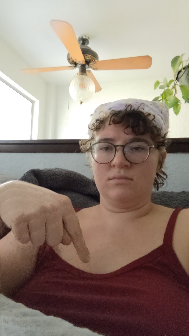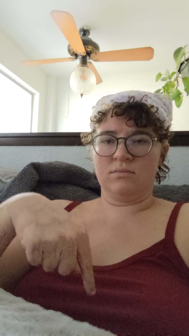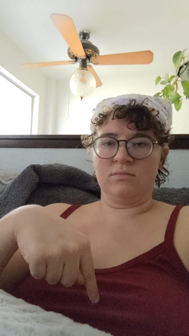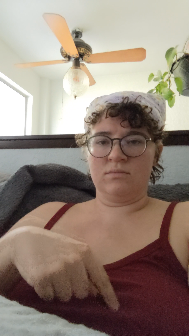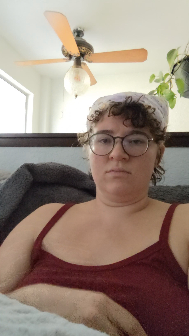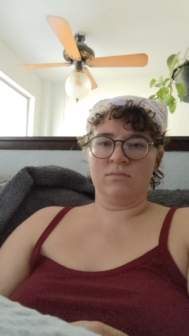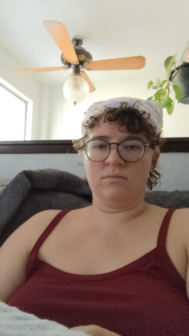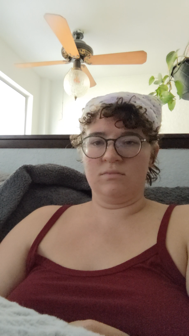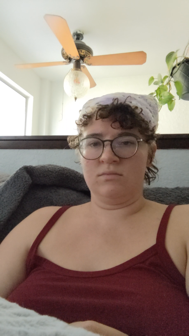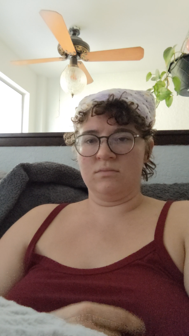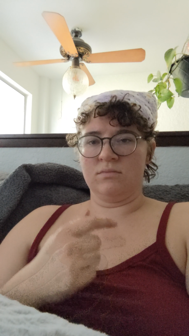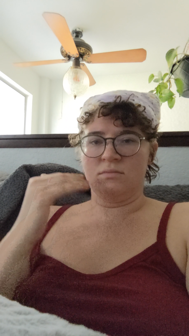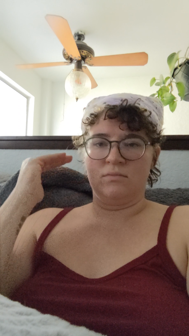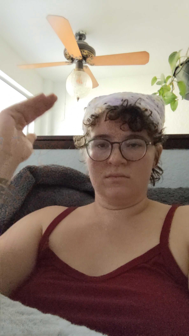big